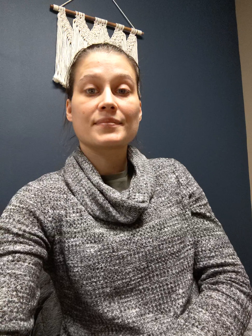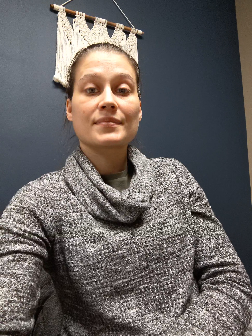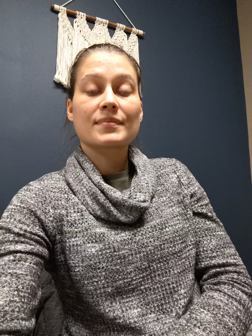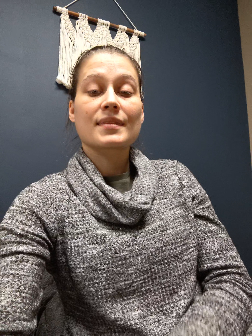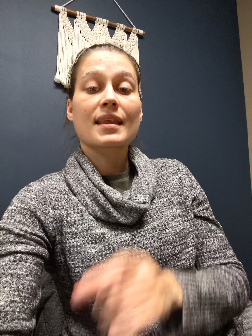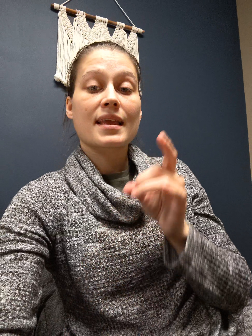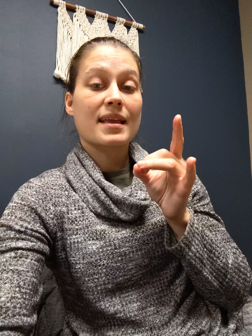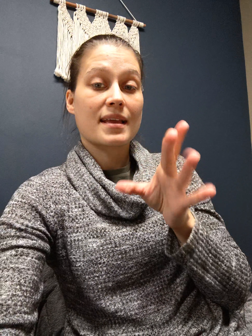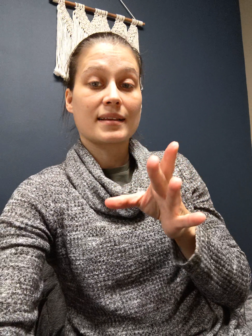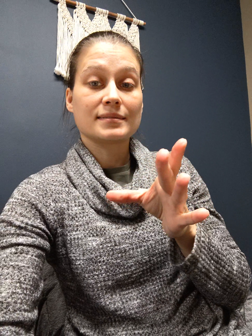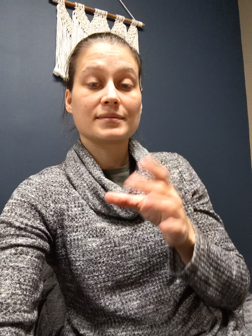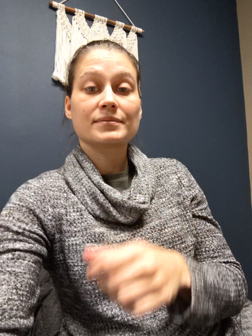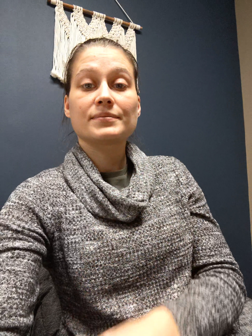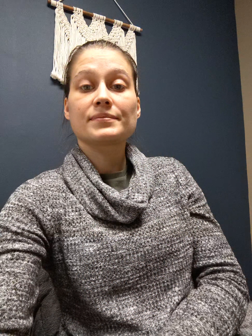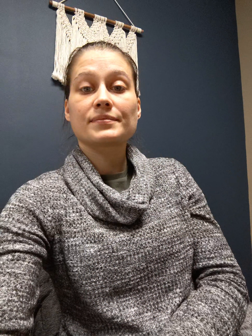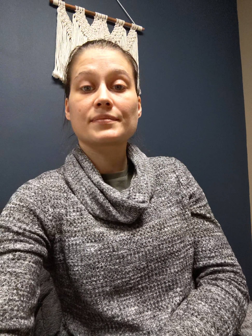hate